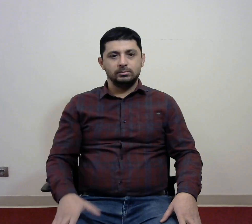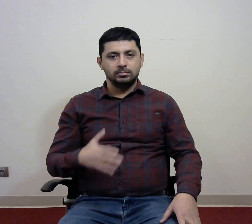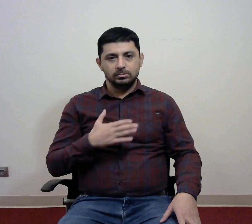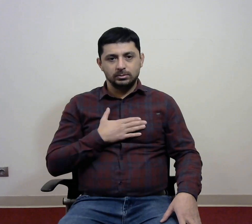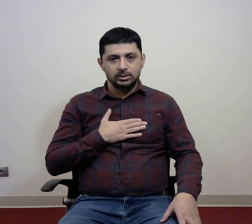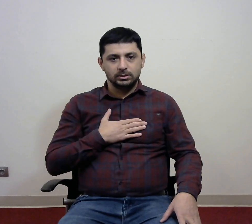mən